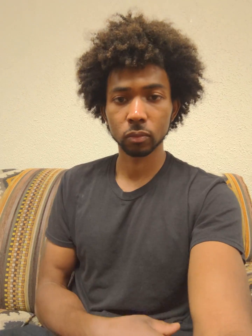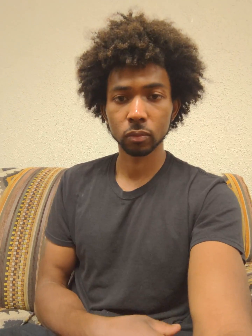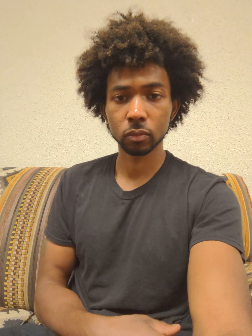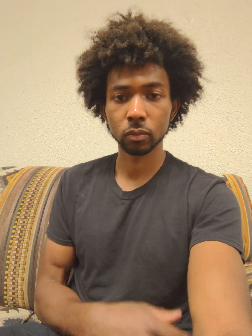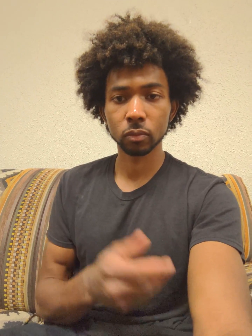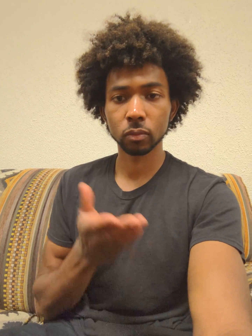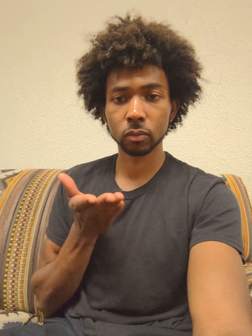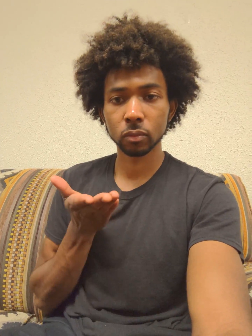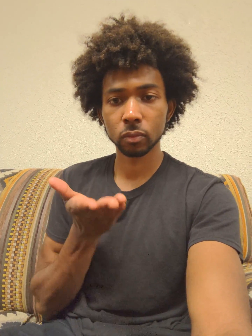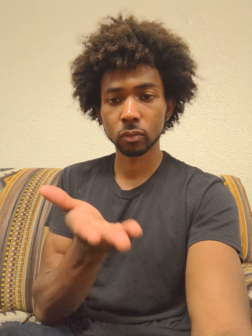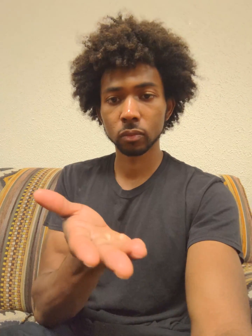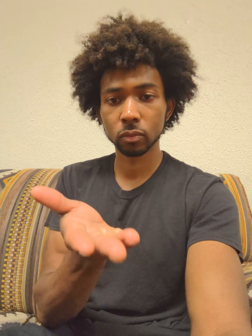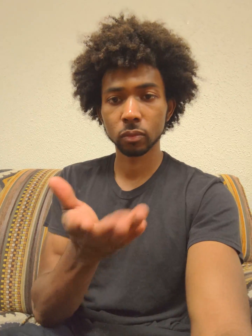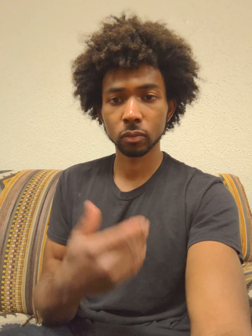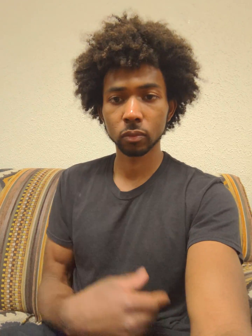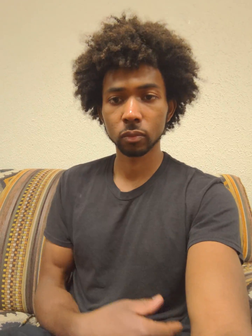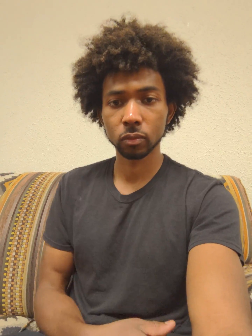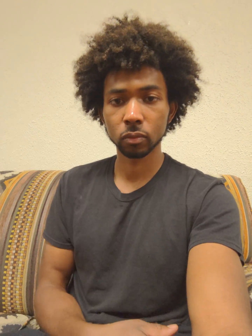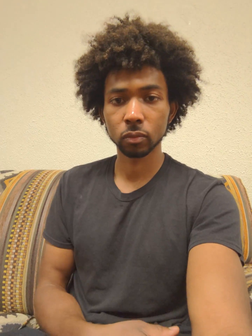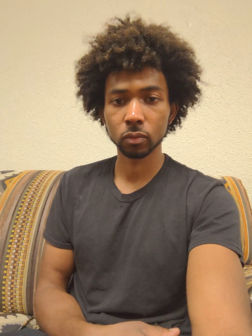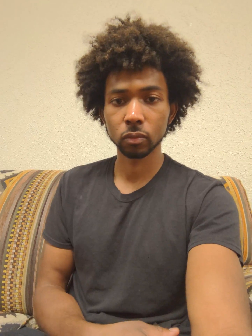oven